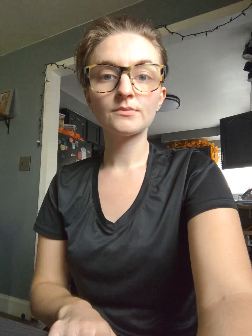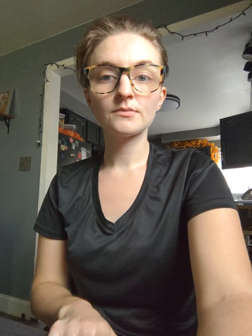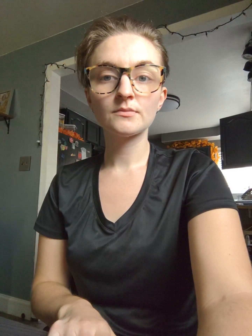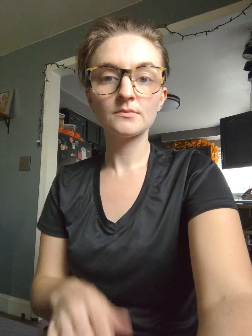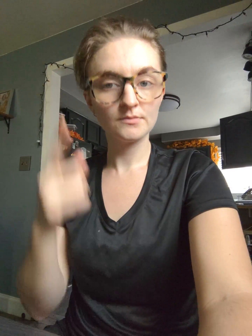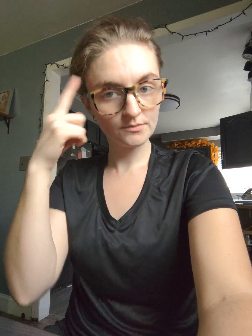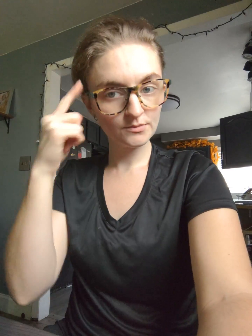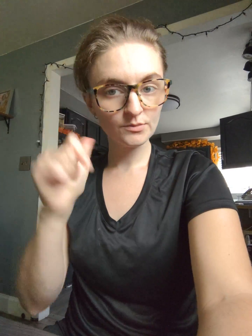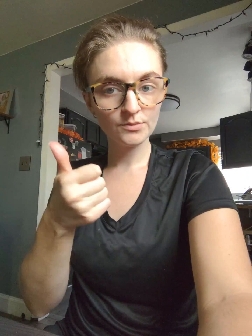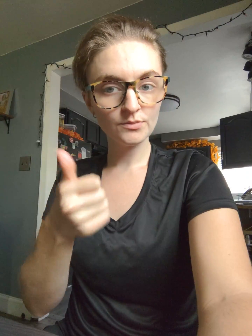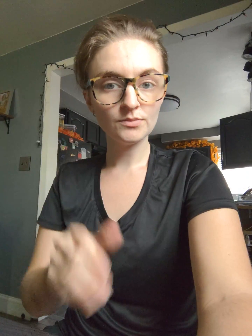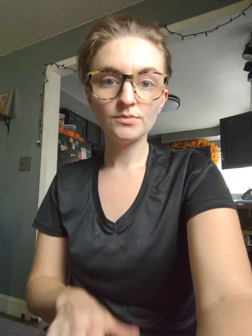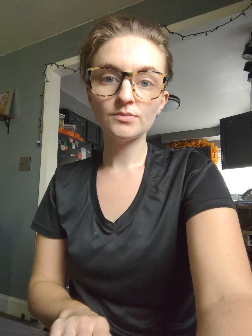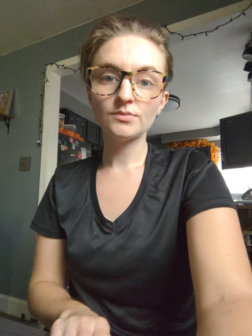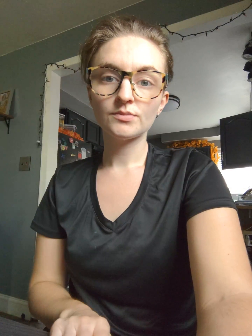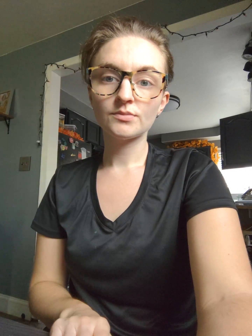dime